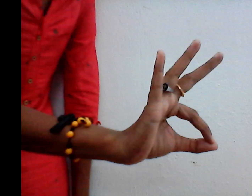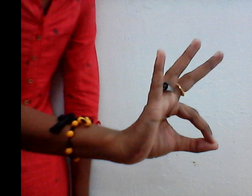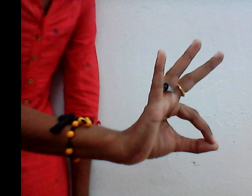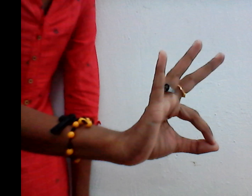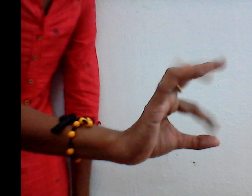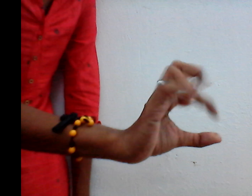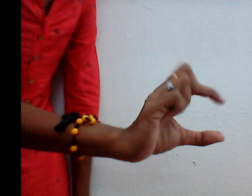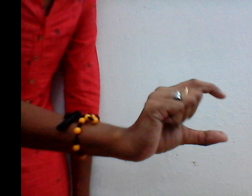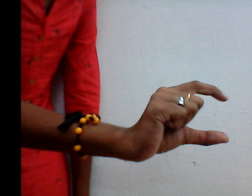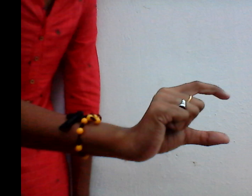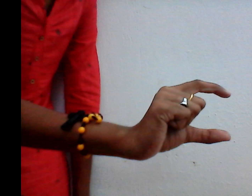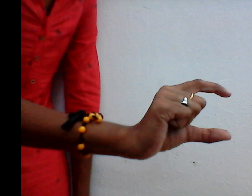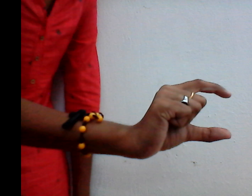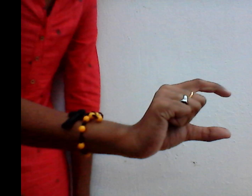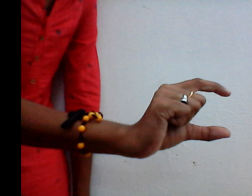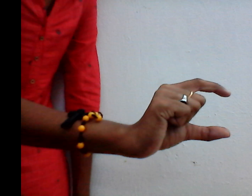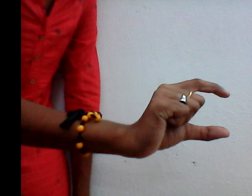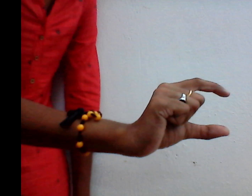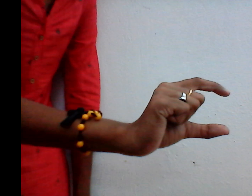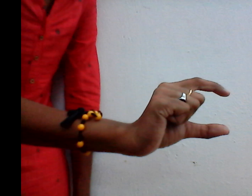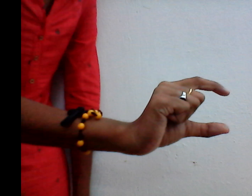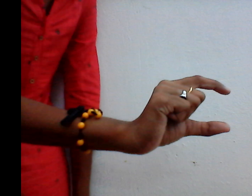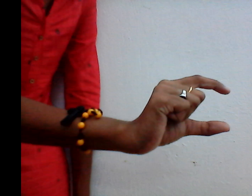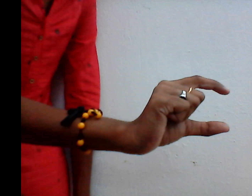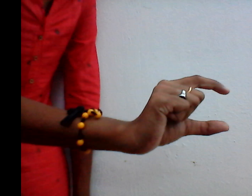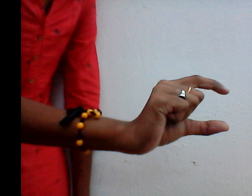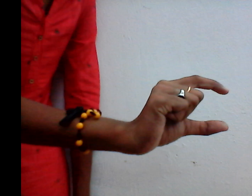ഓ